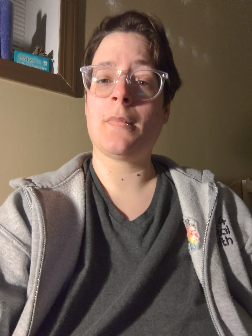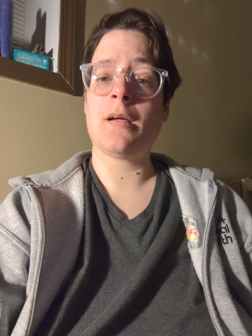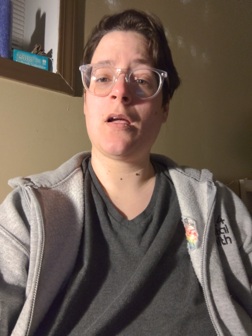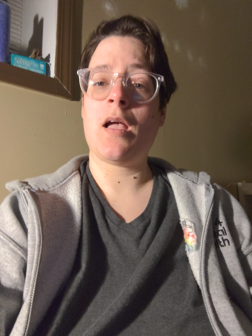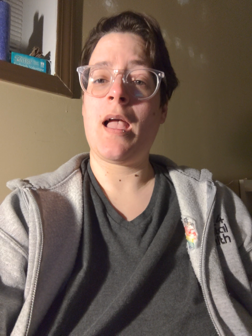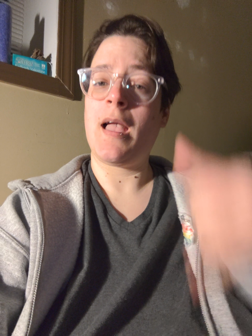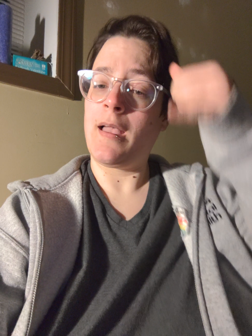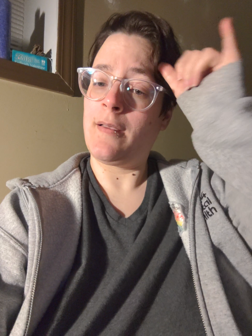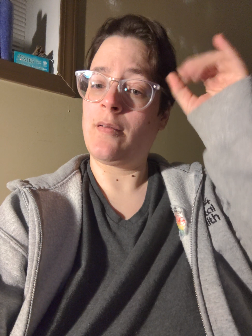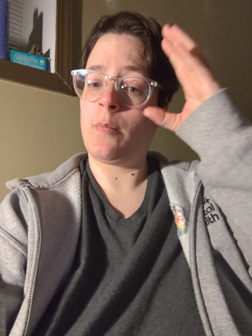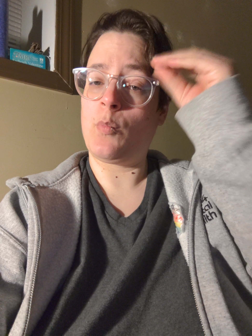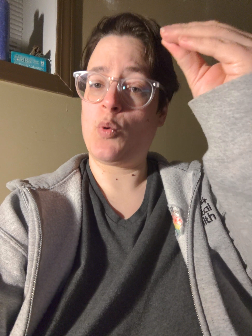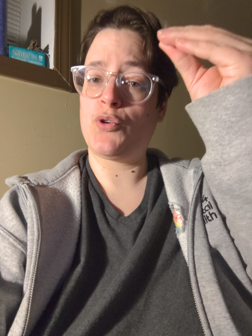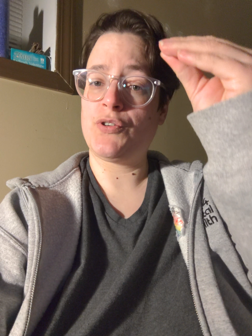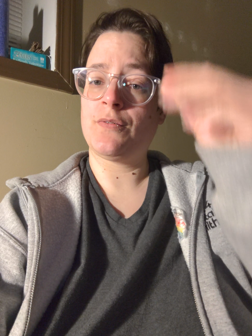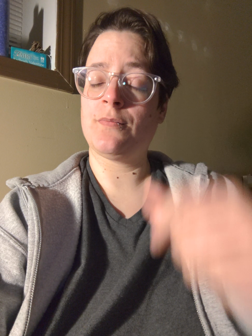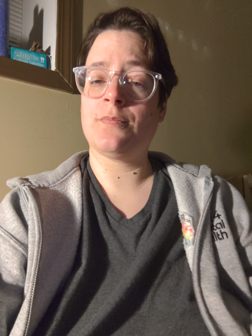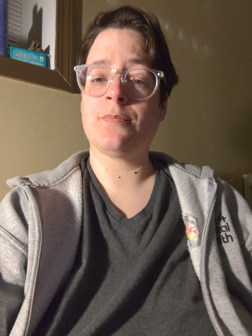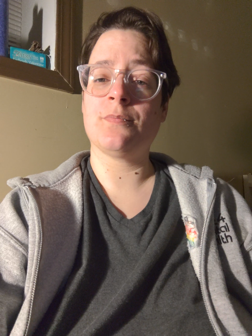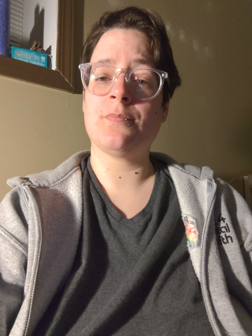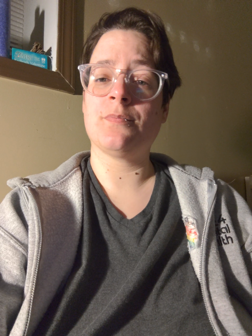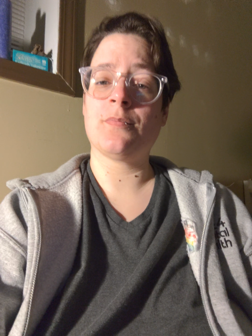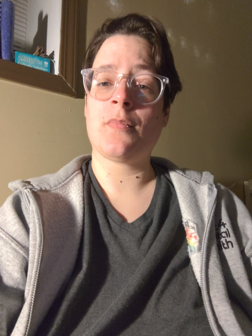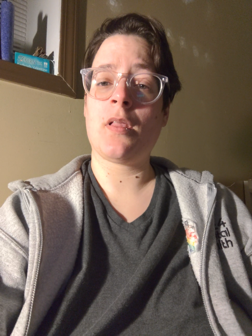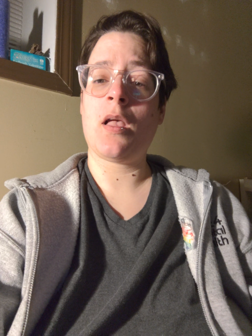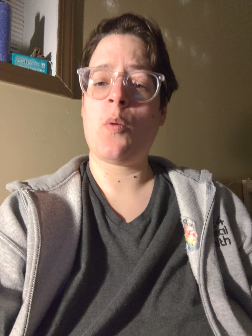cowboy